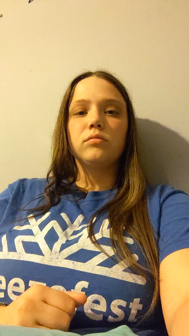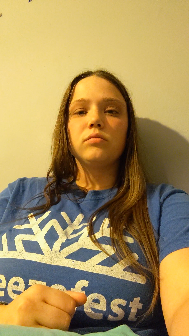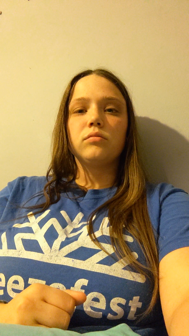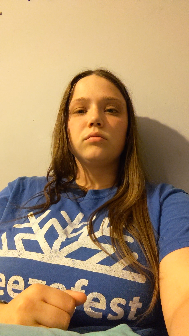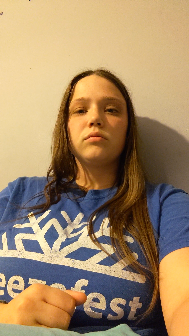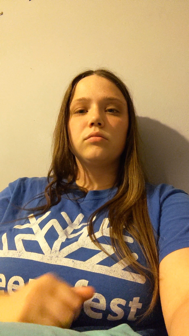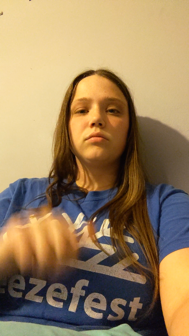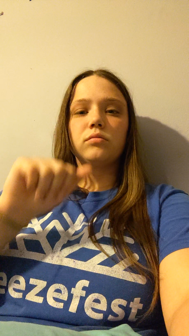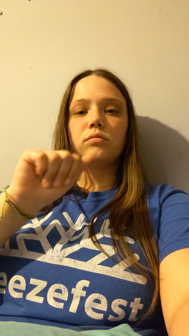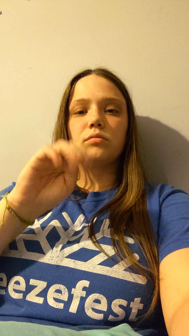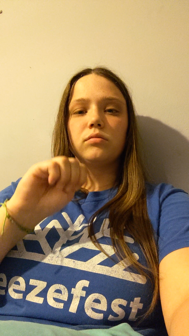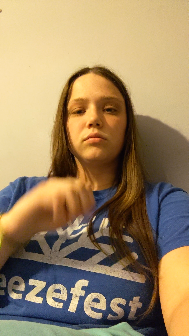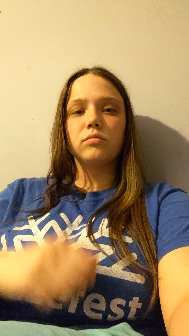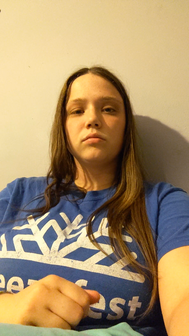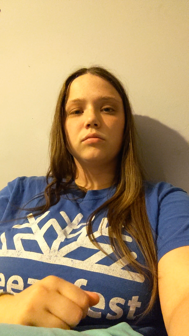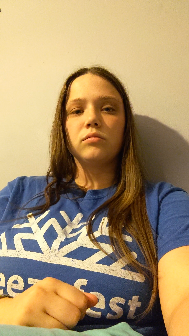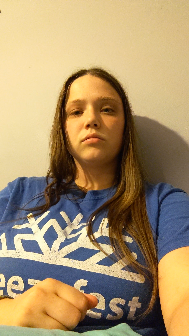am